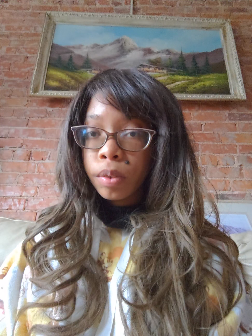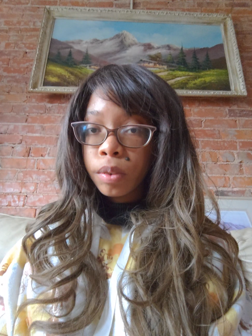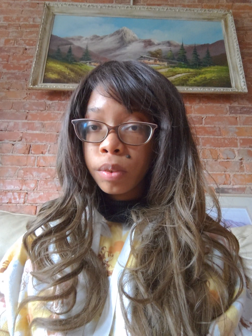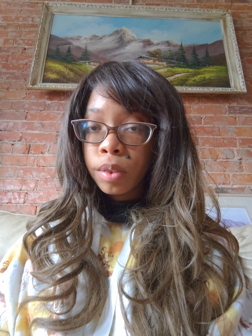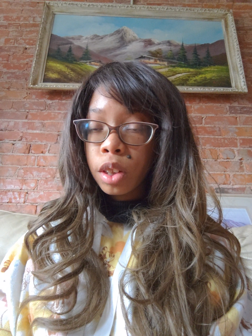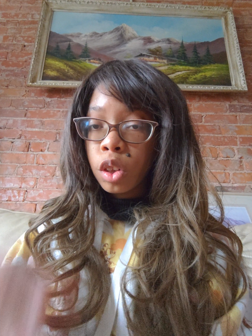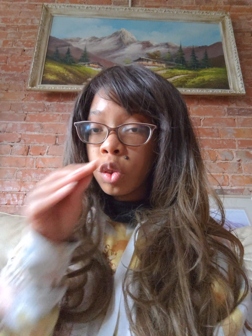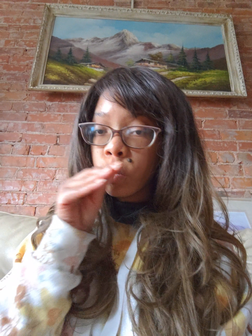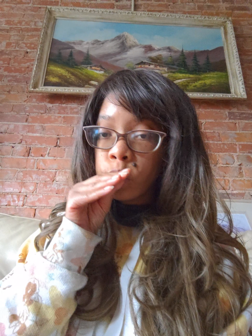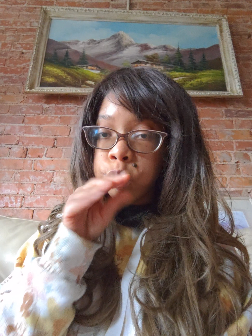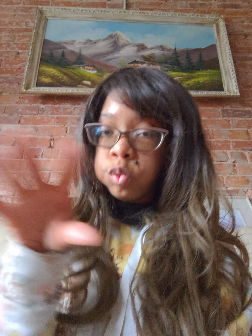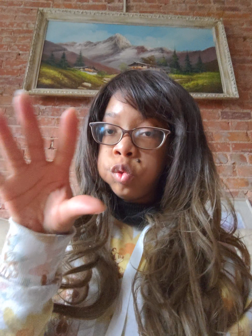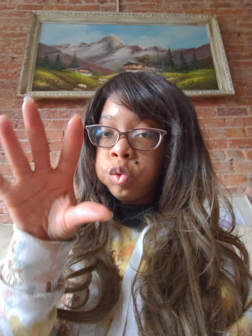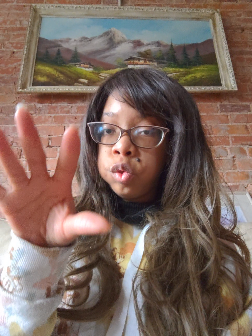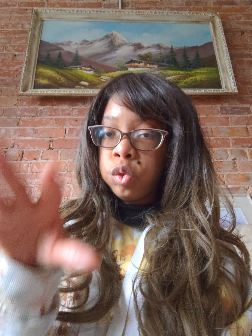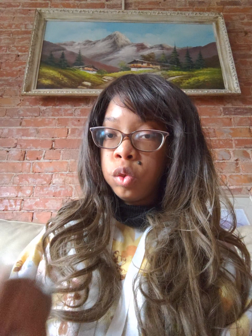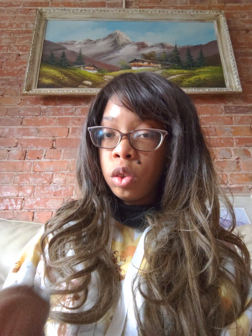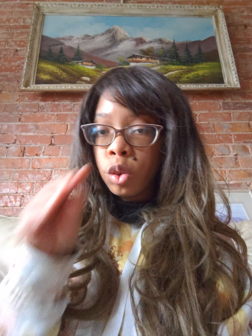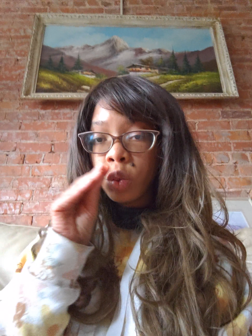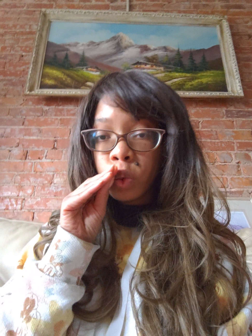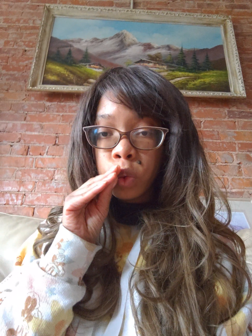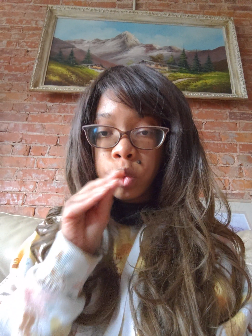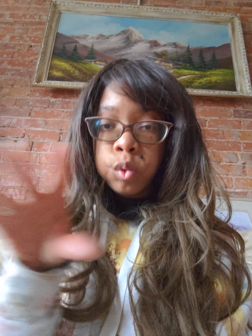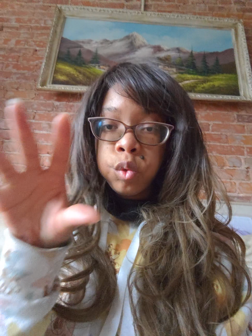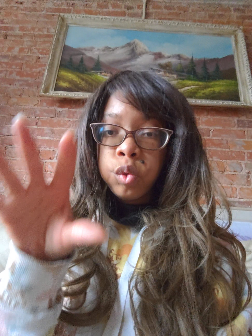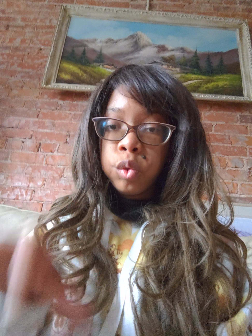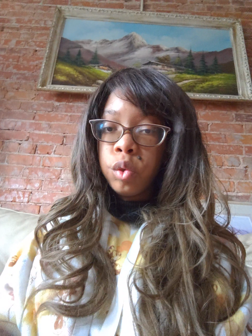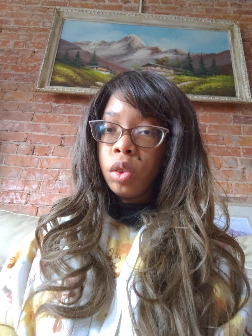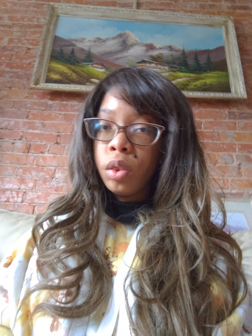blow